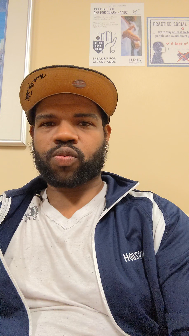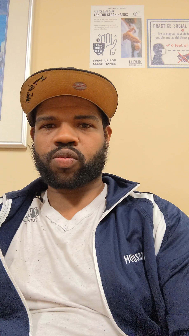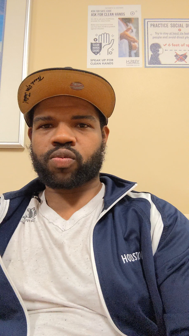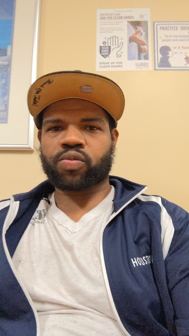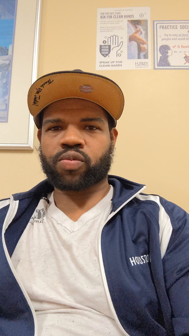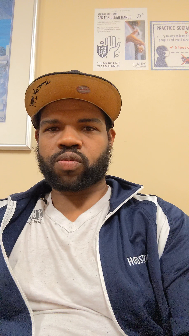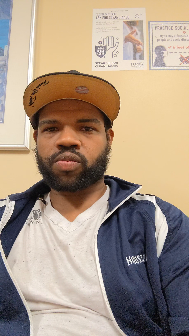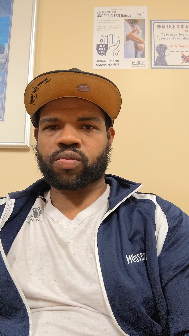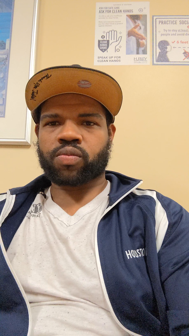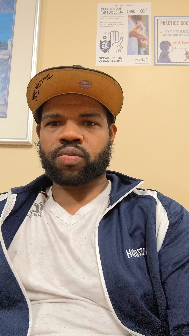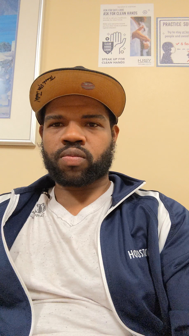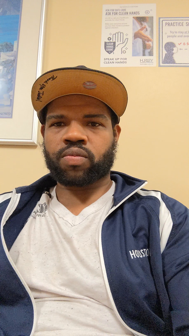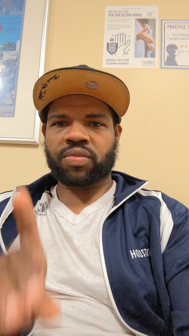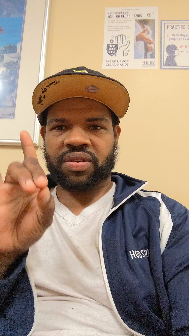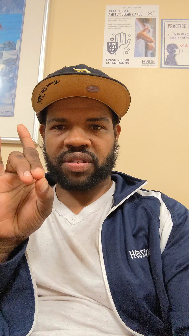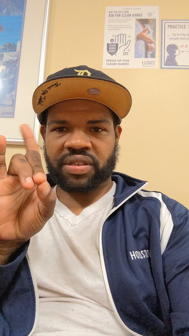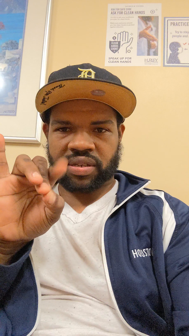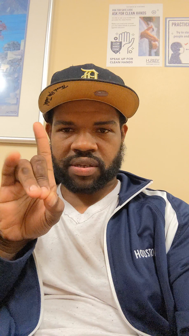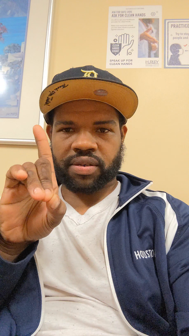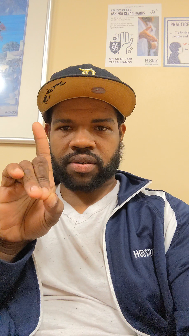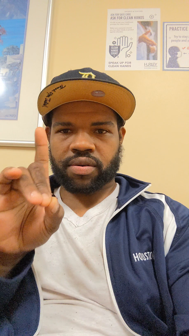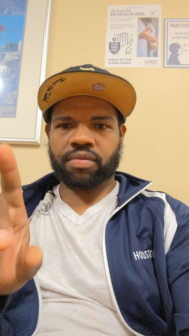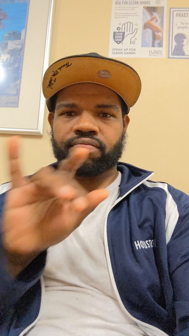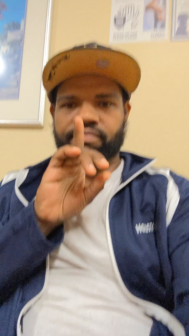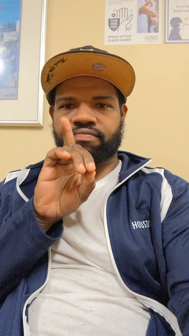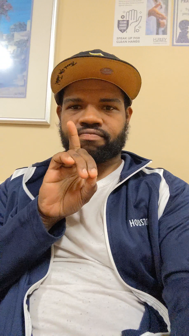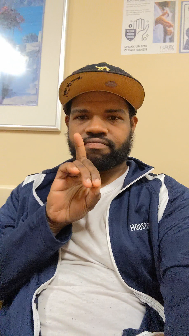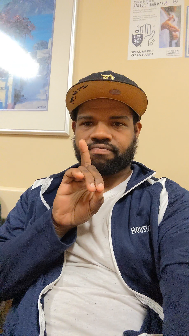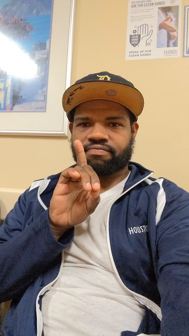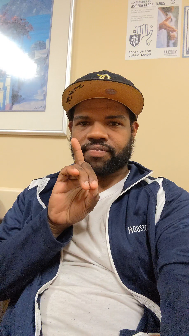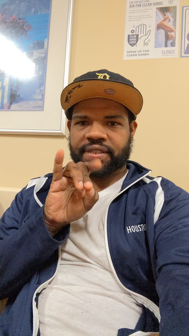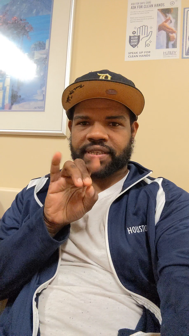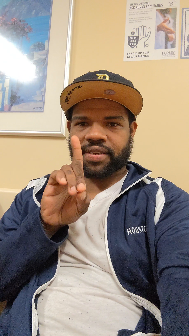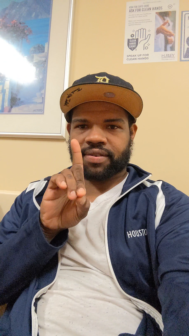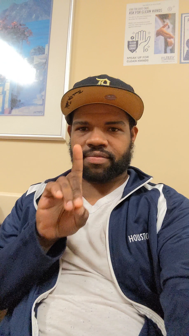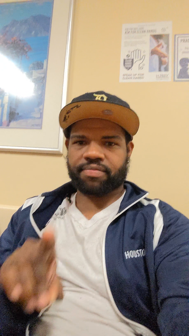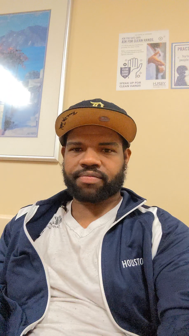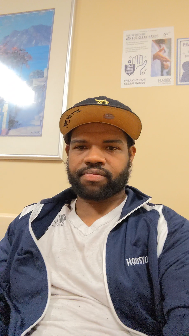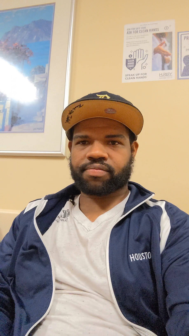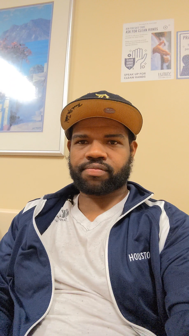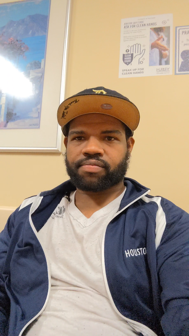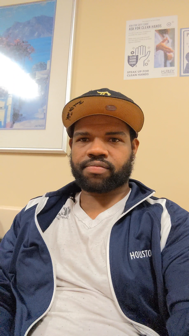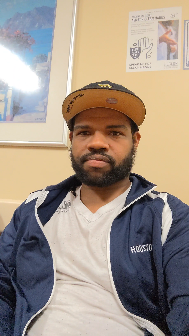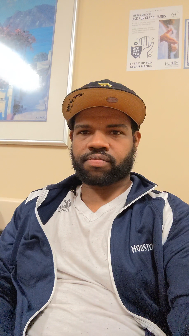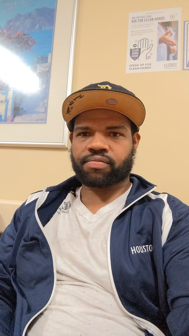did